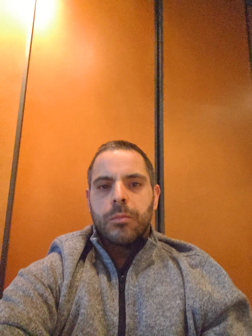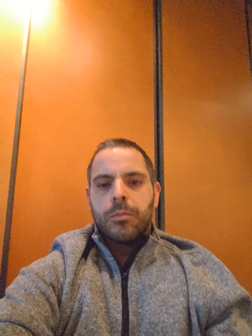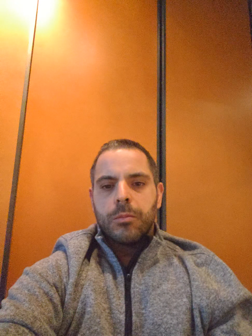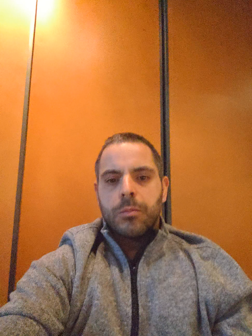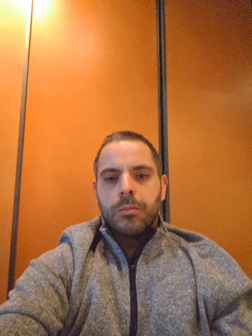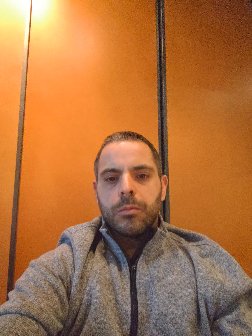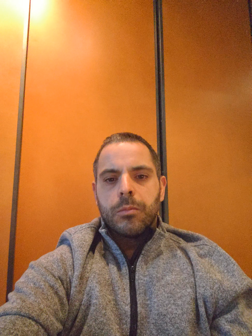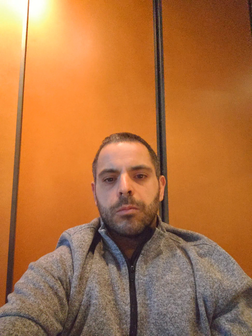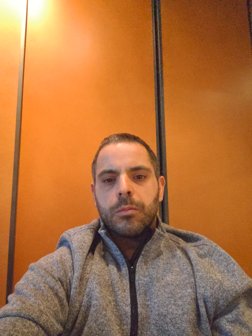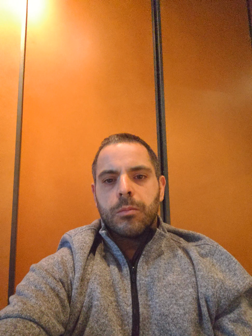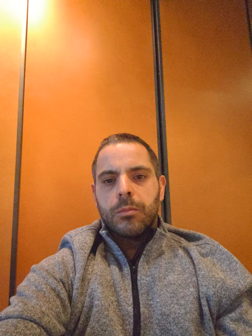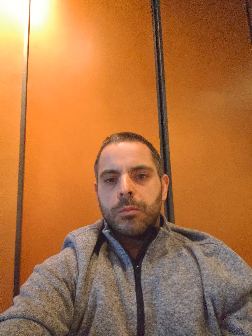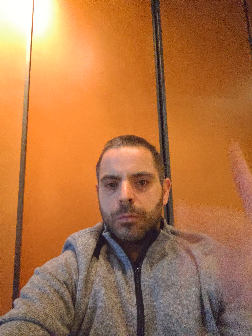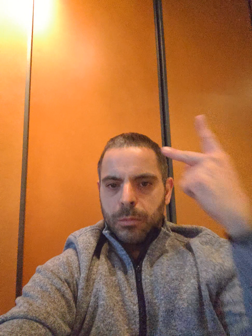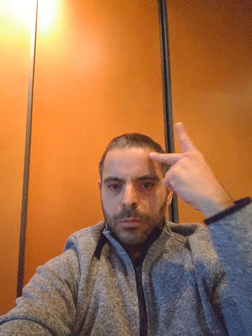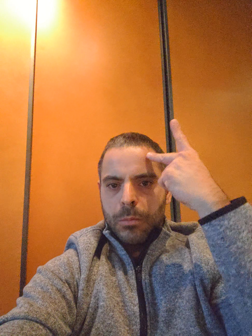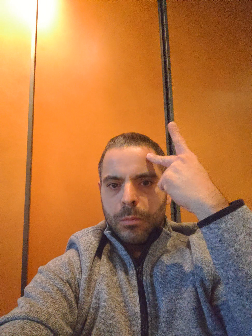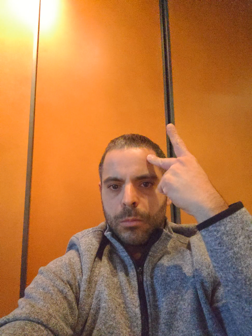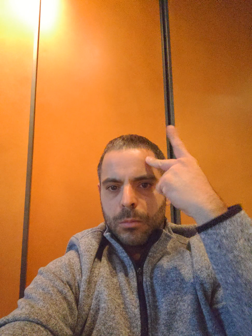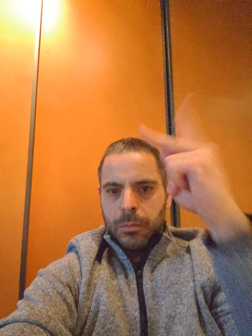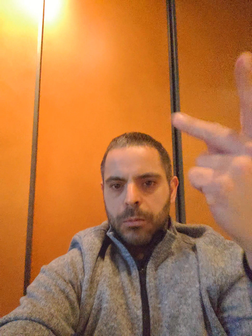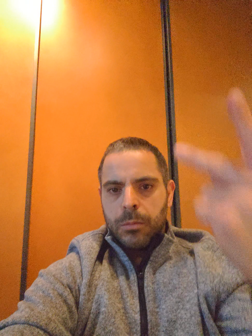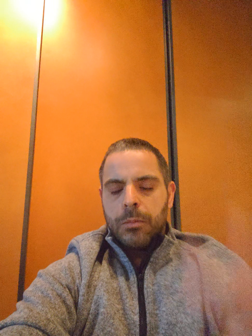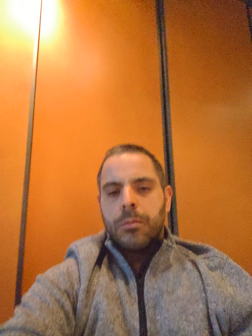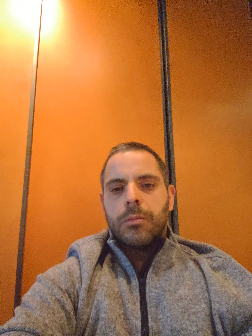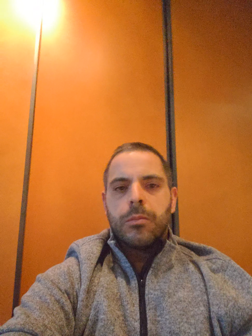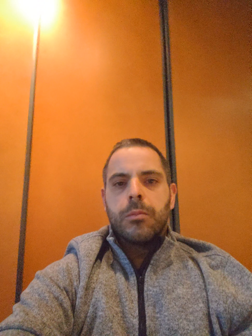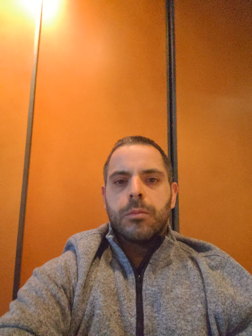penny